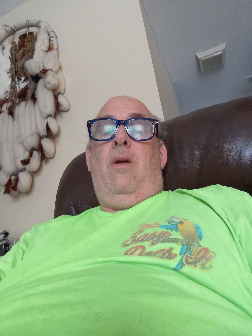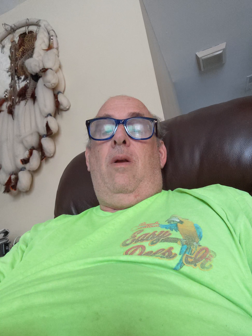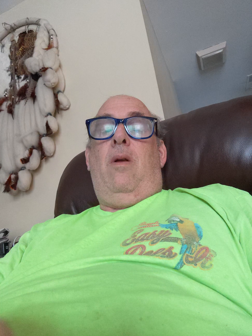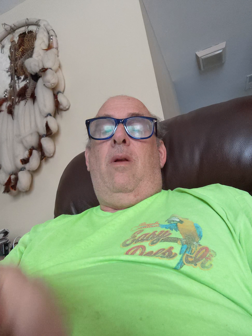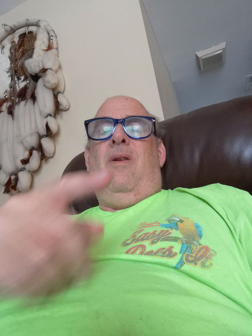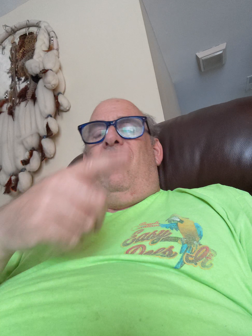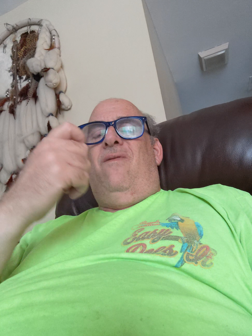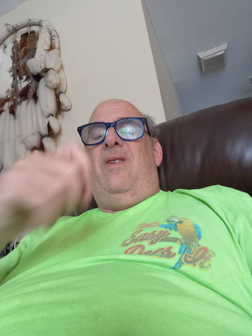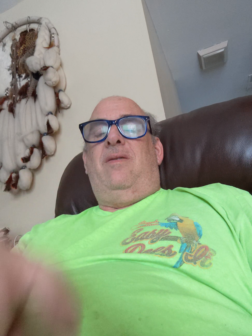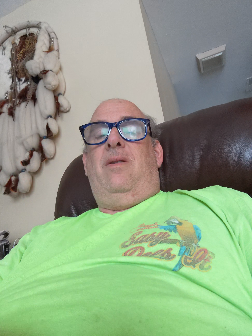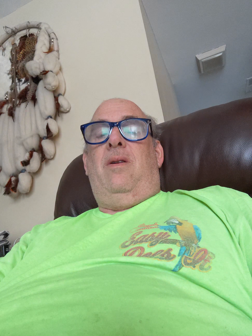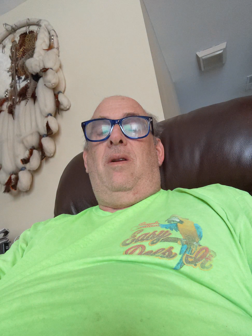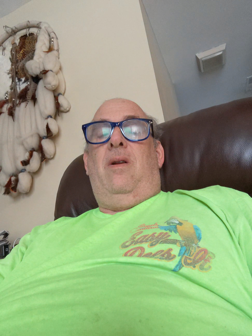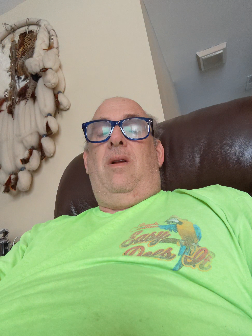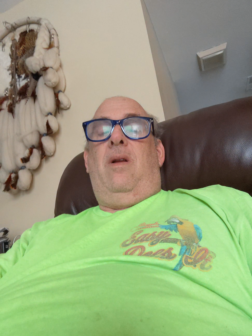fast